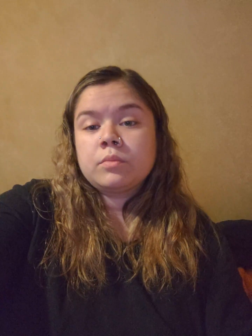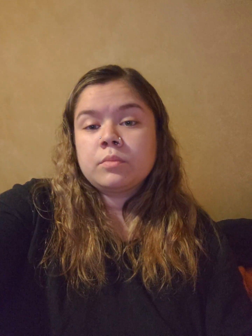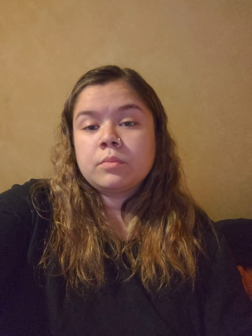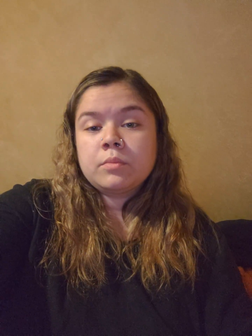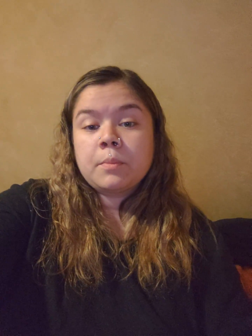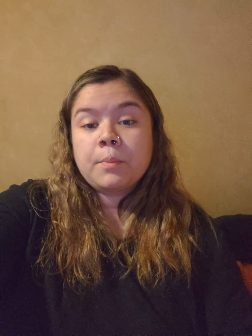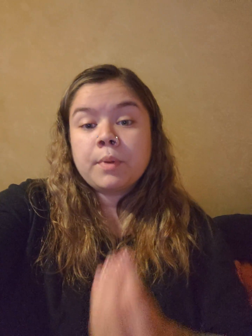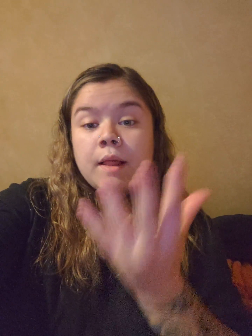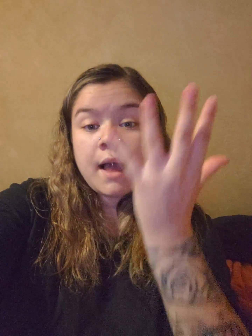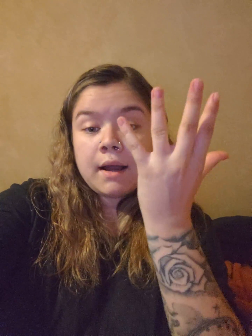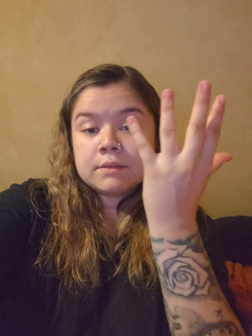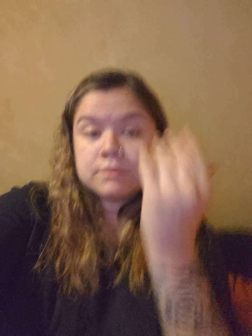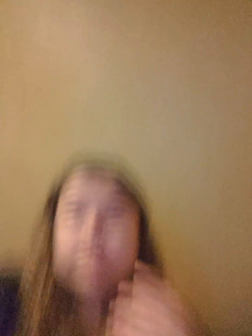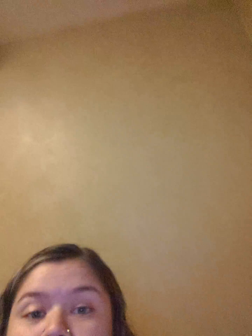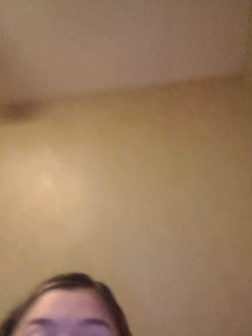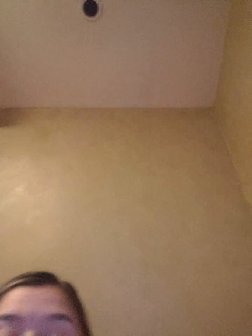plants